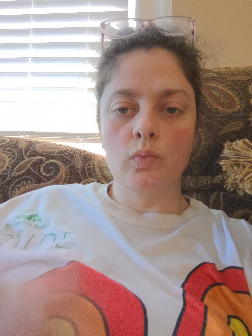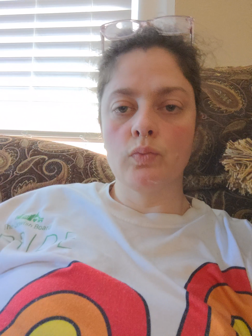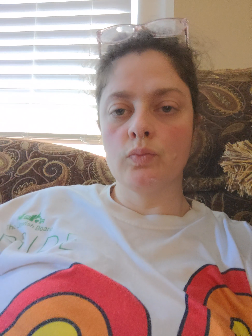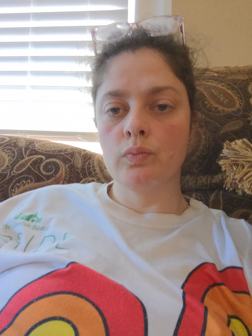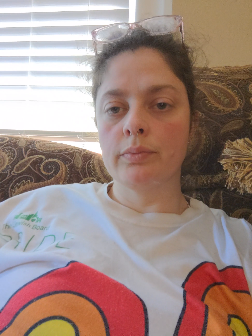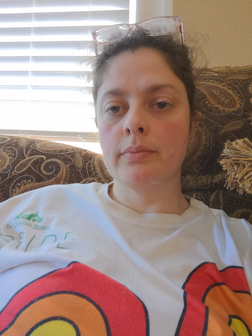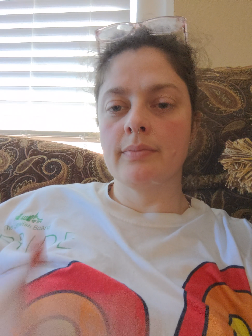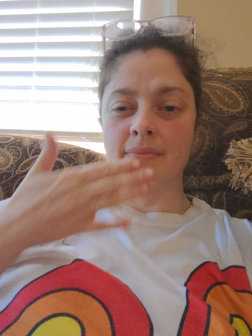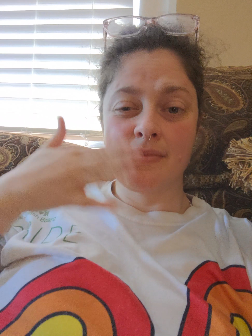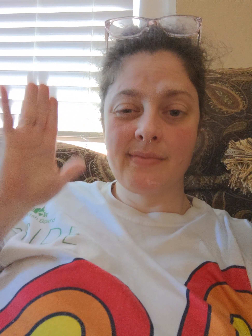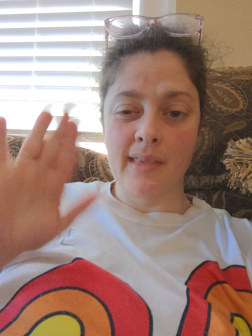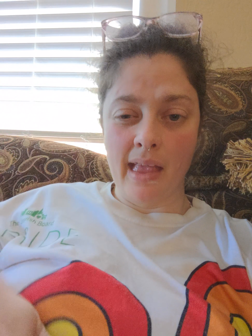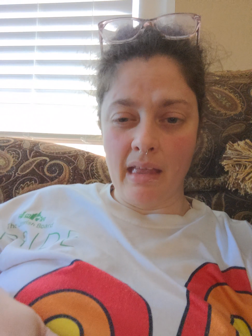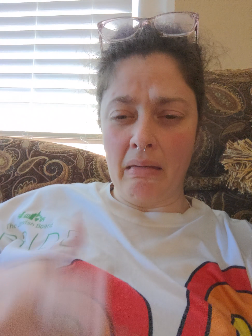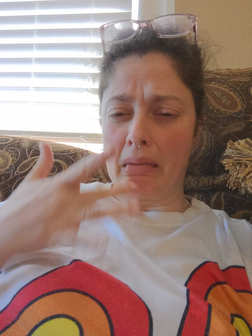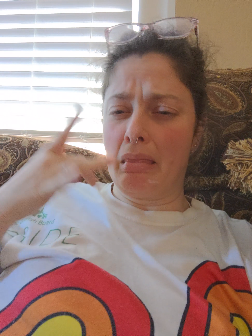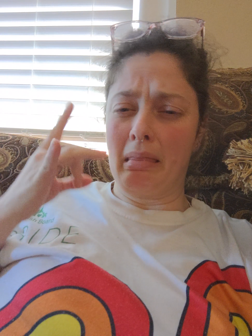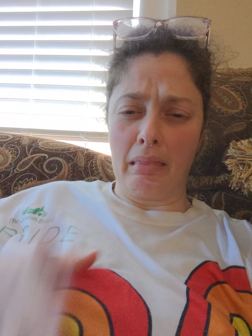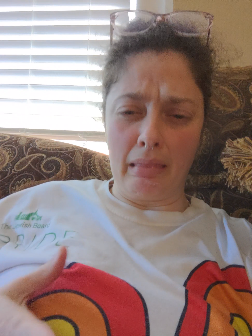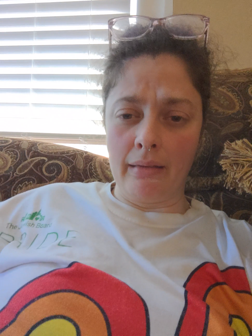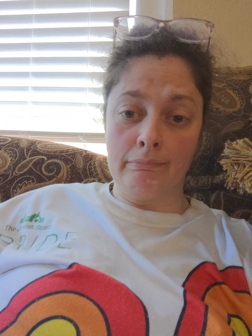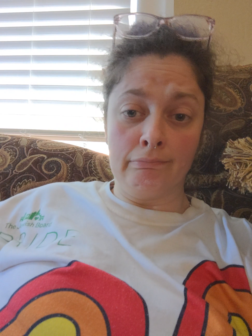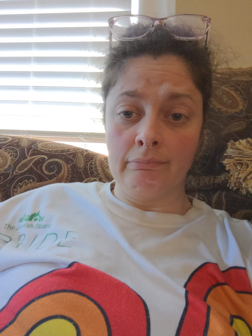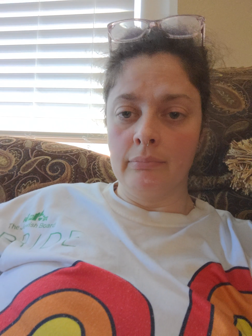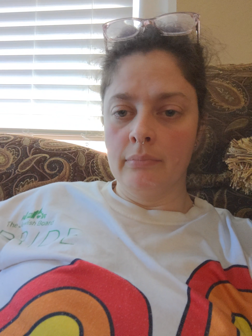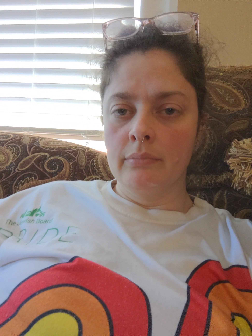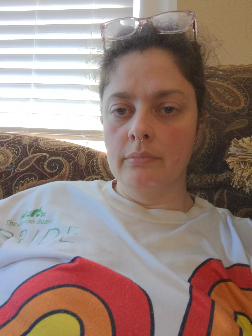bad